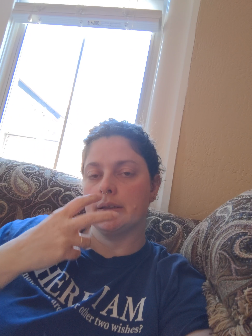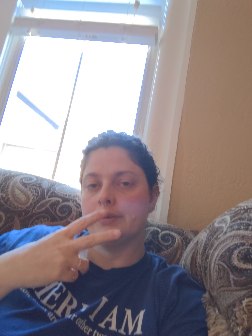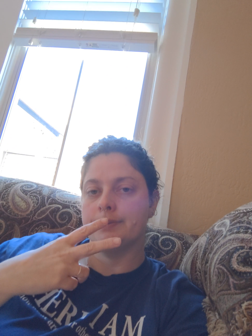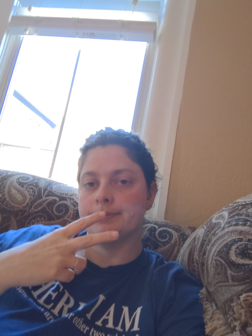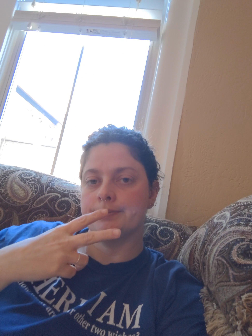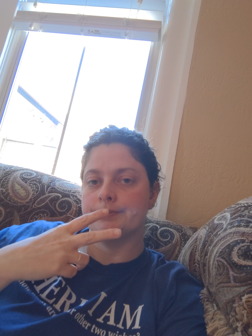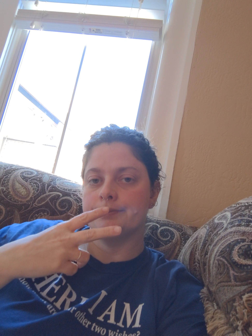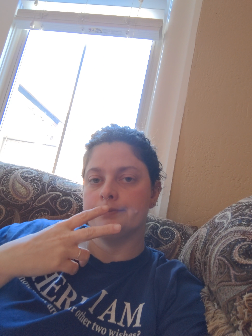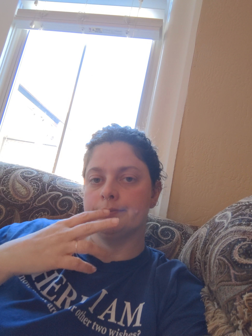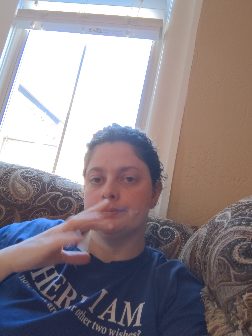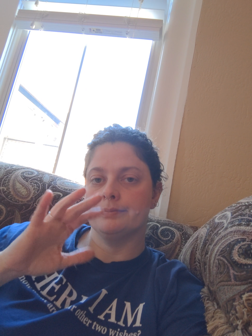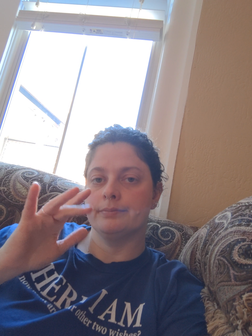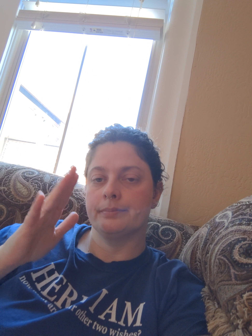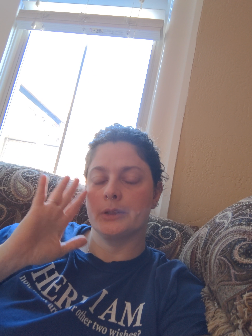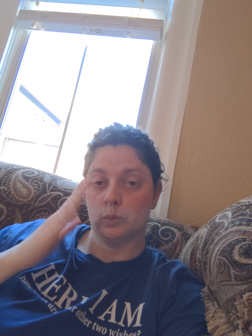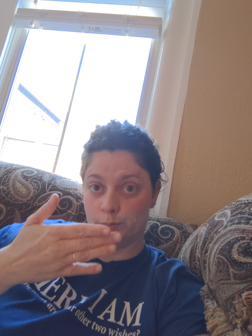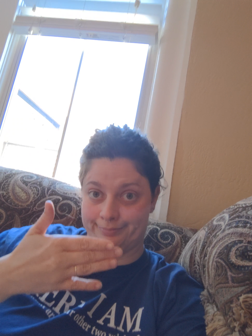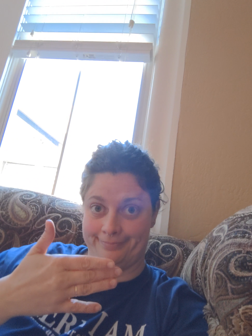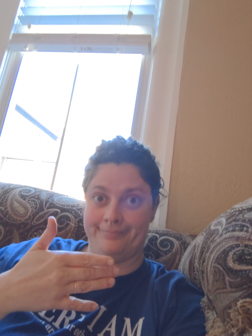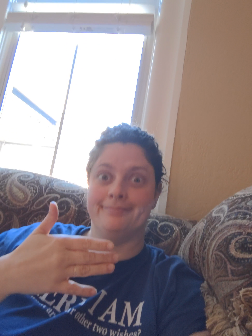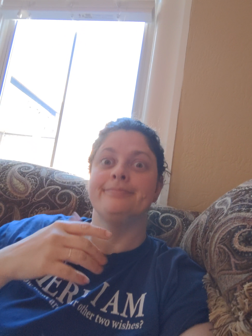bedroom